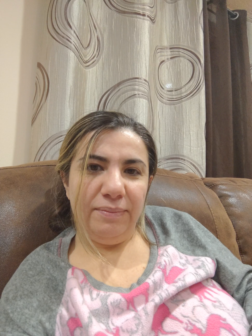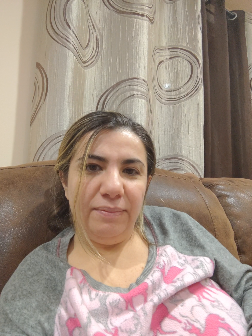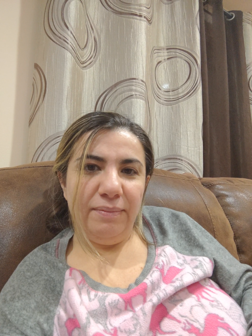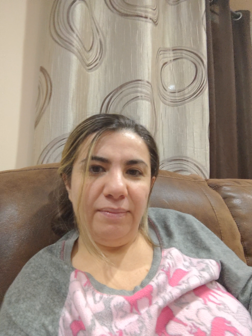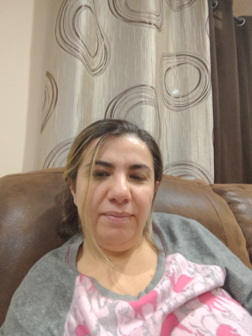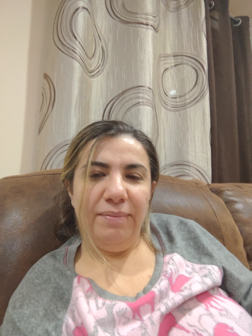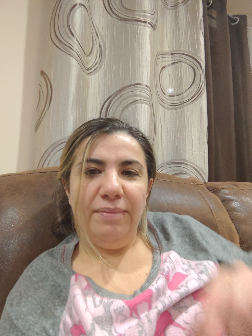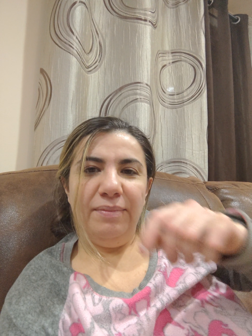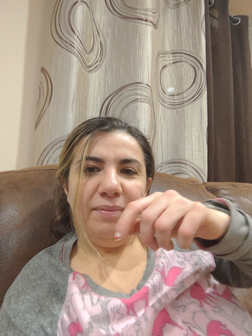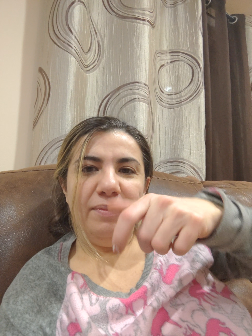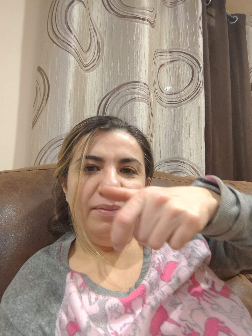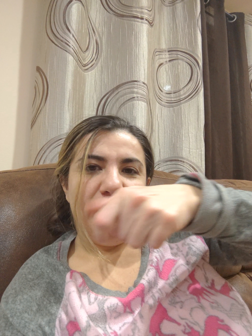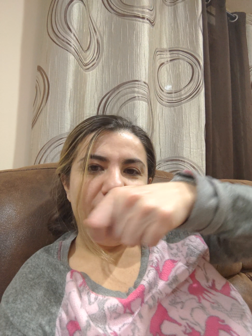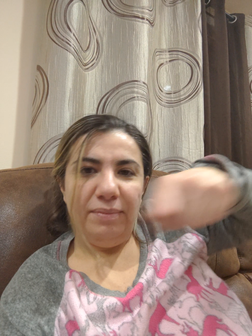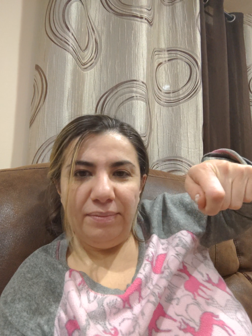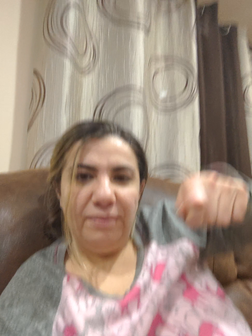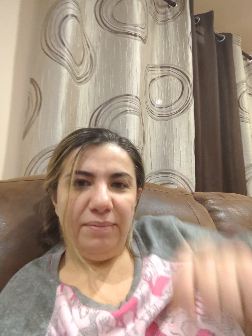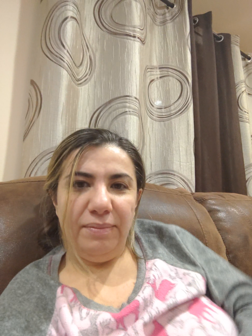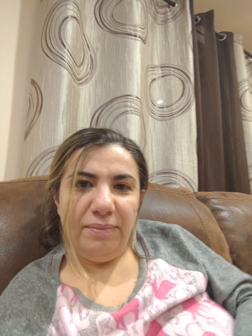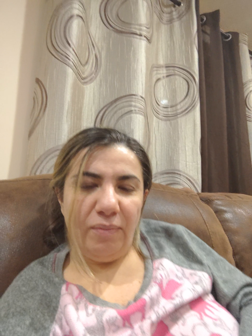toothbrush